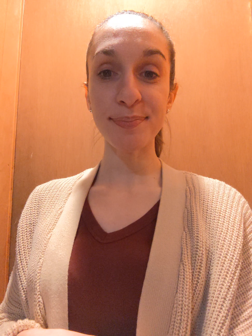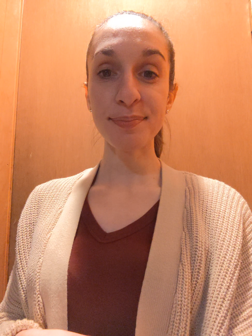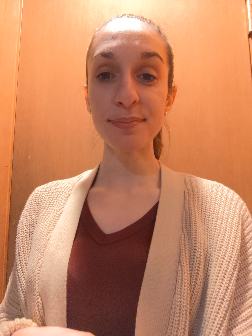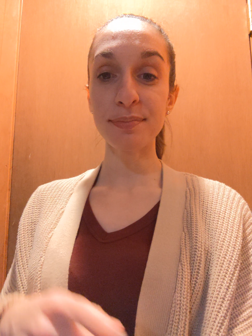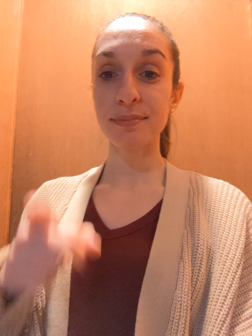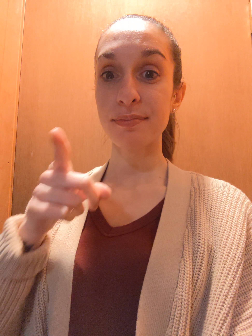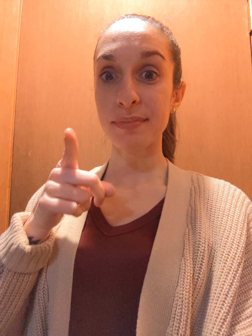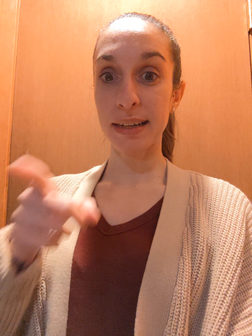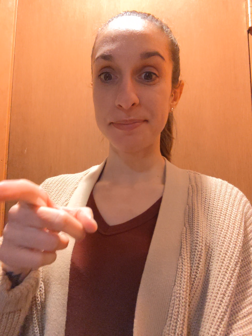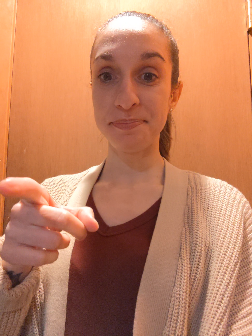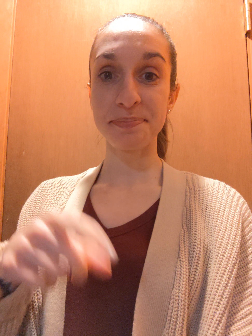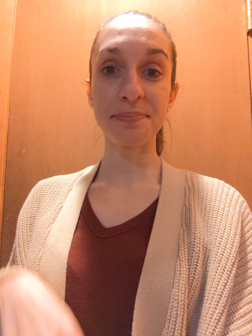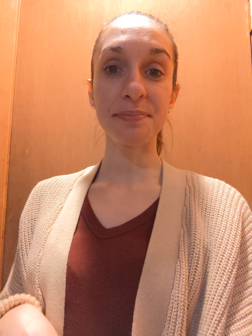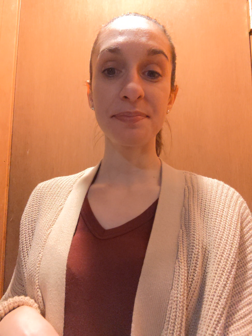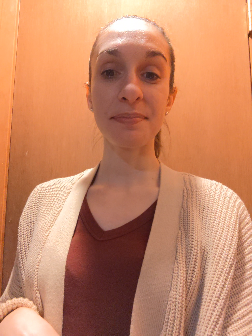he/she/it